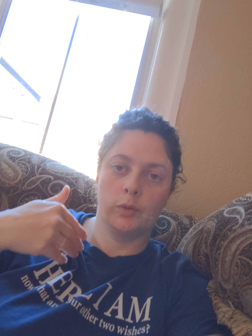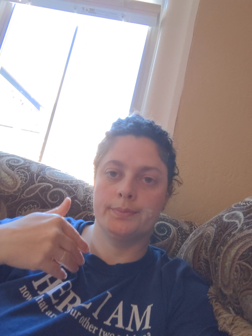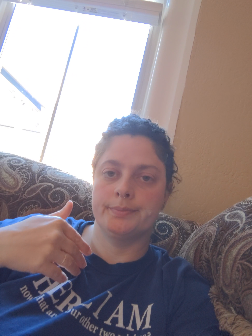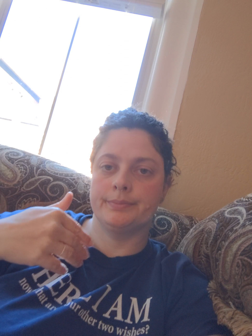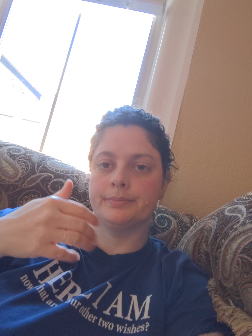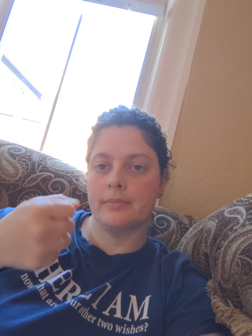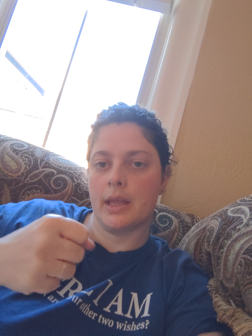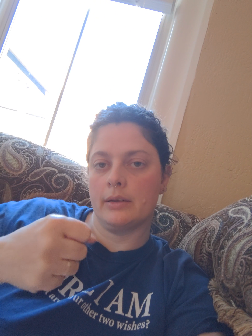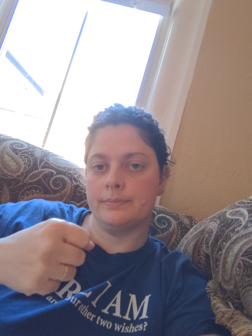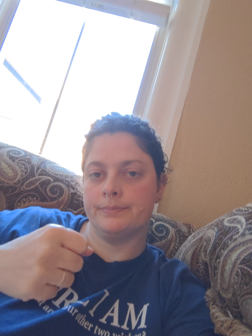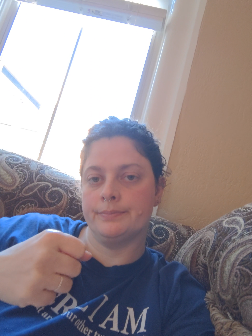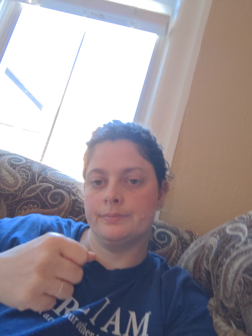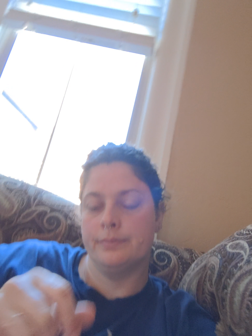make